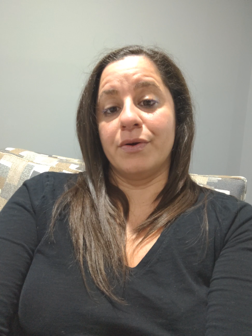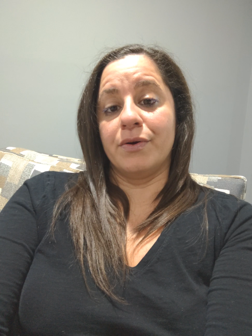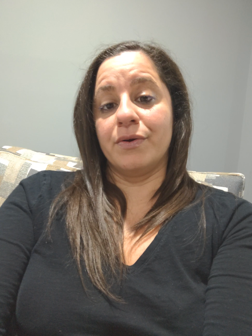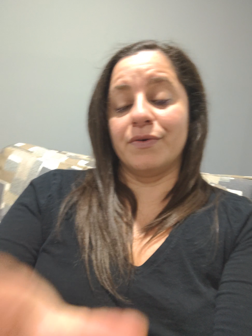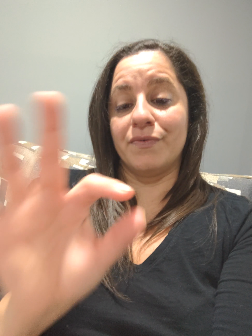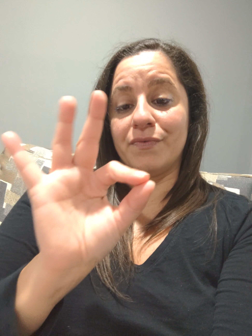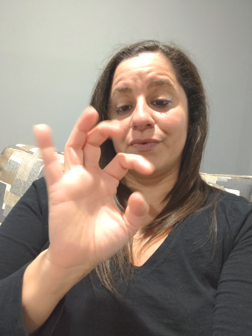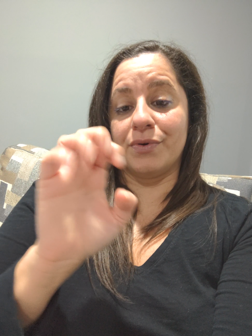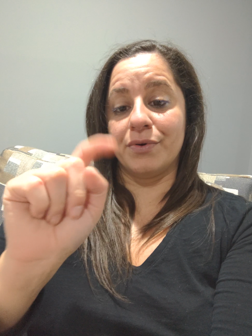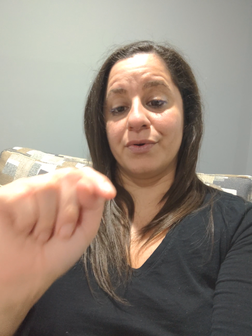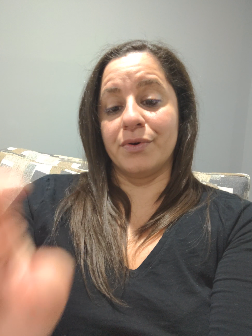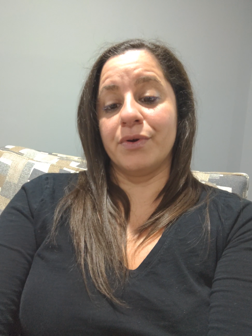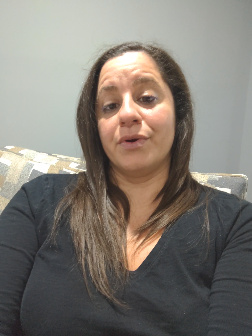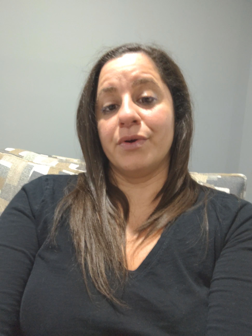feet